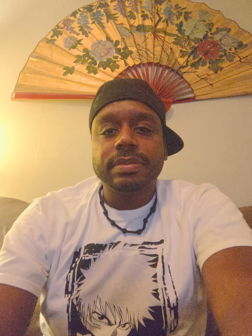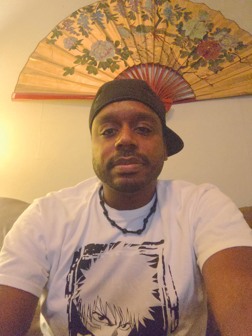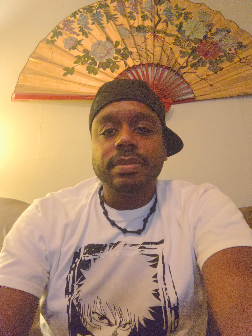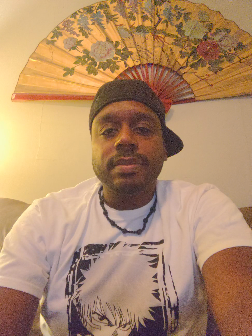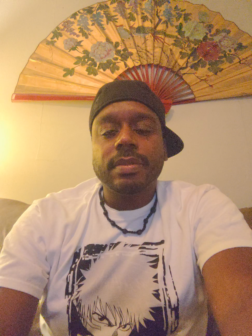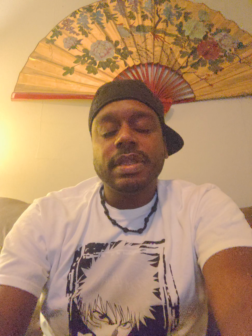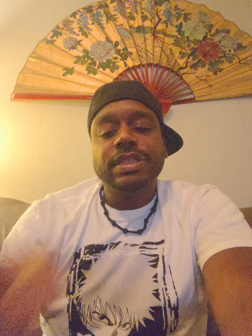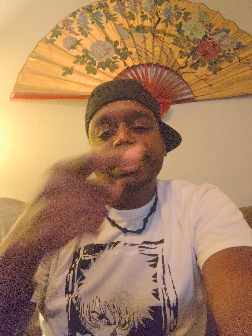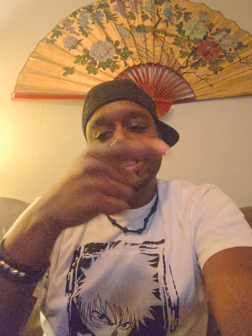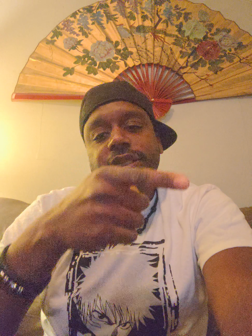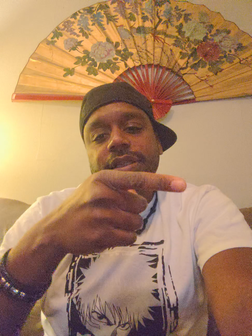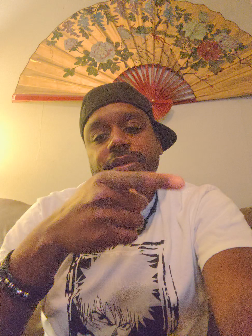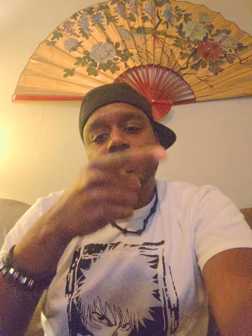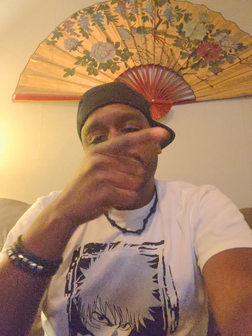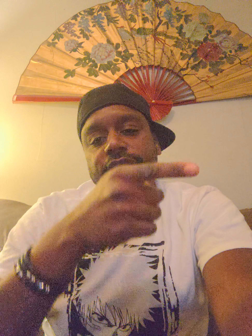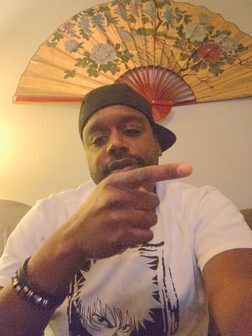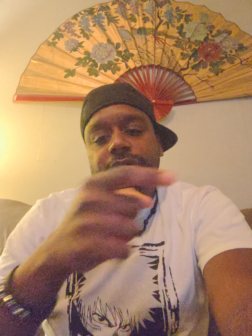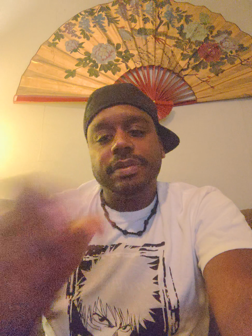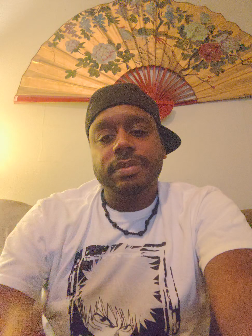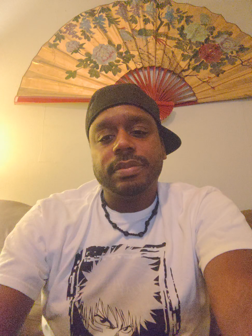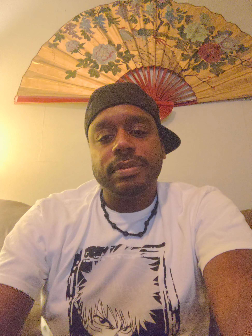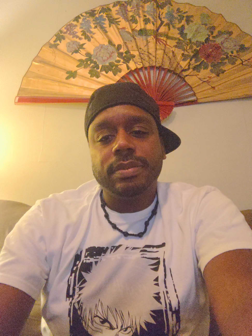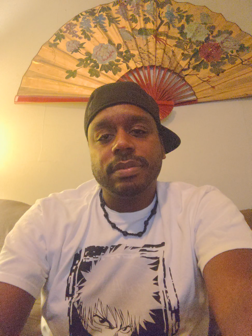he/she/it